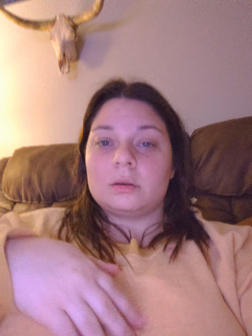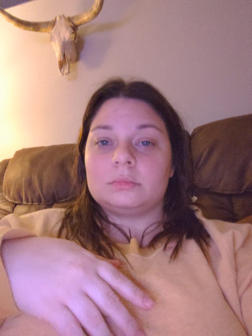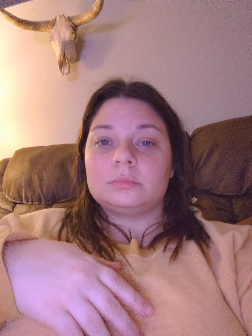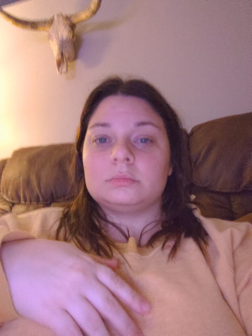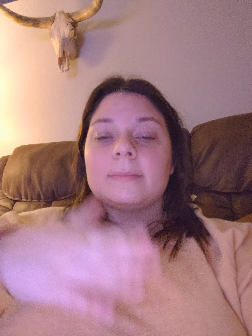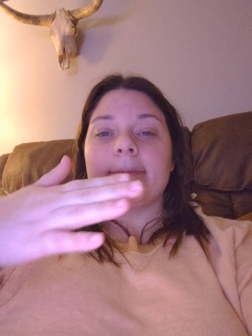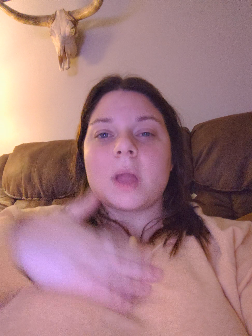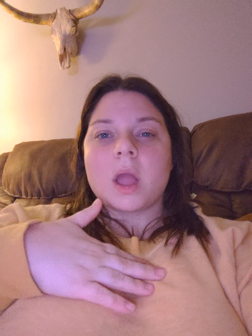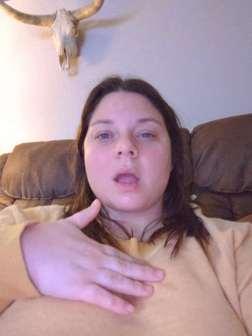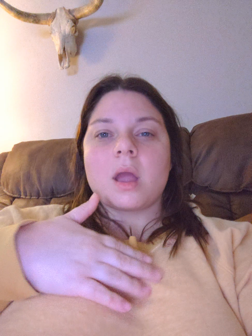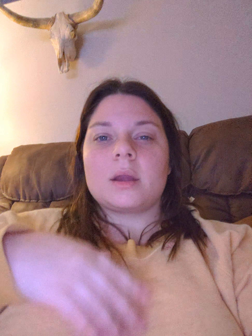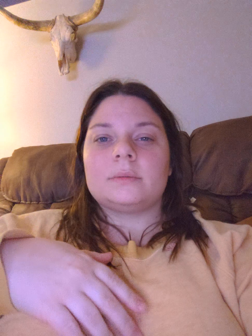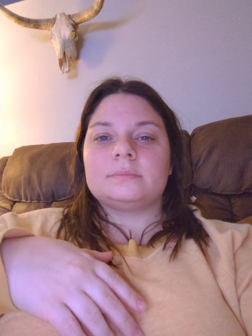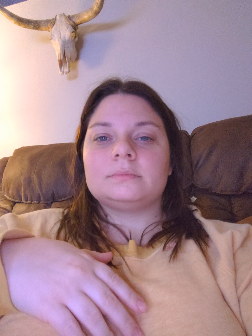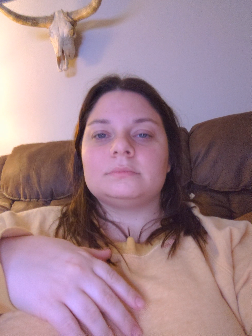my